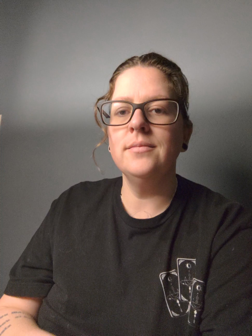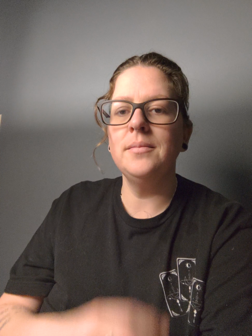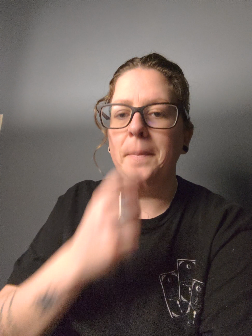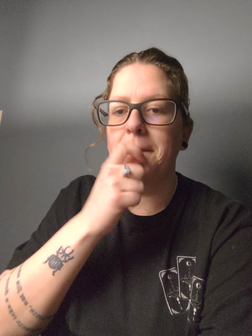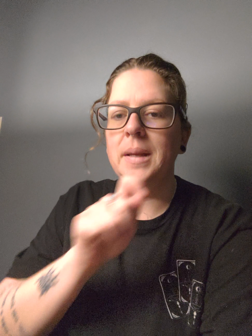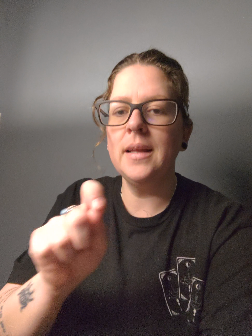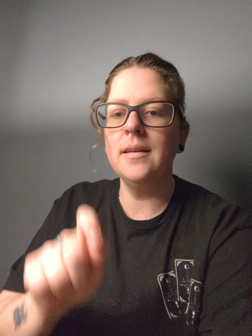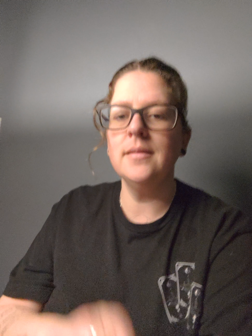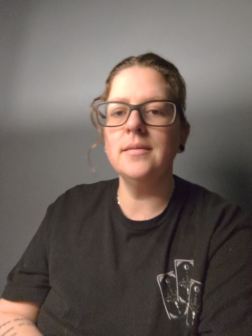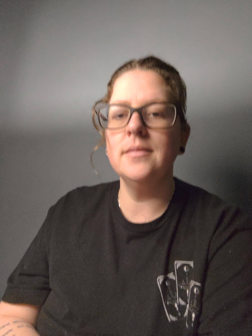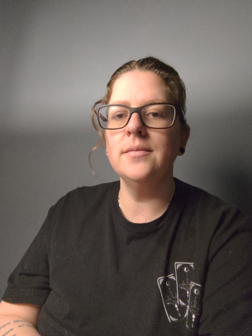pen